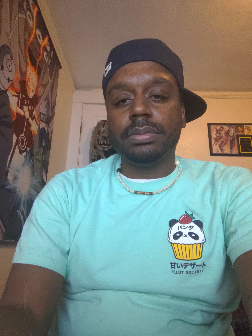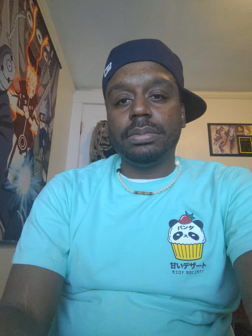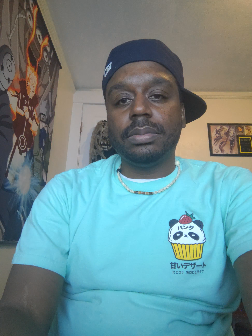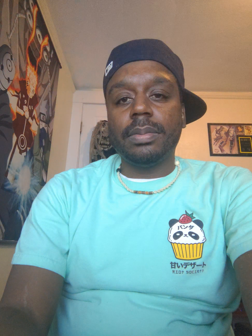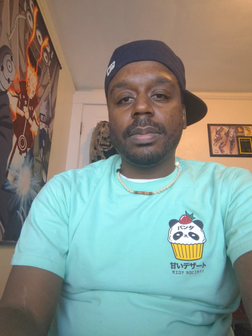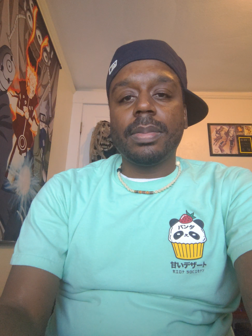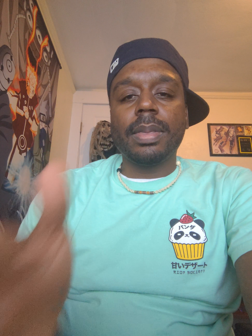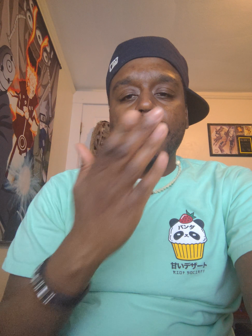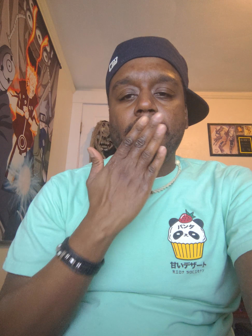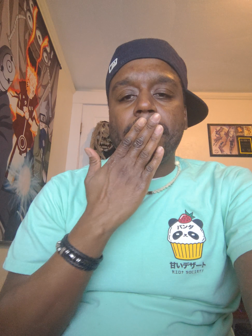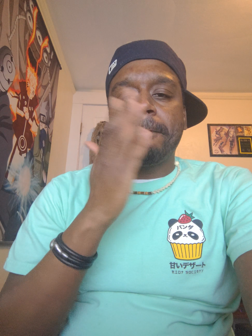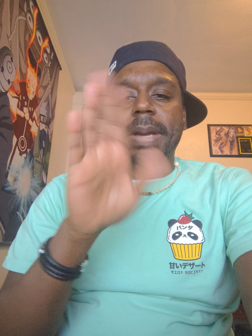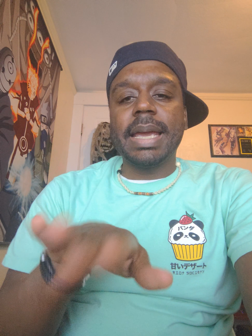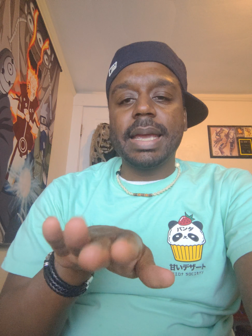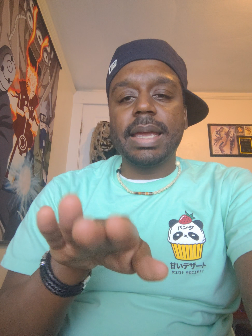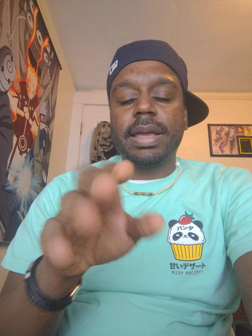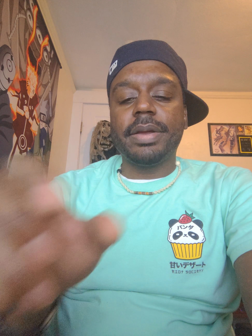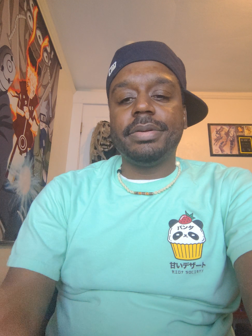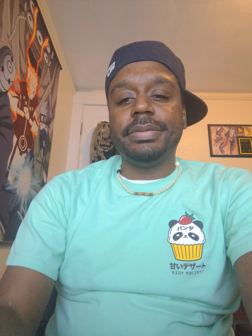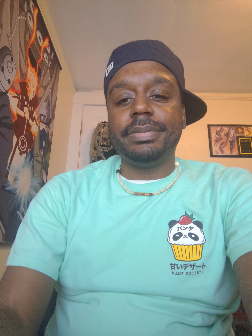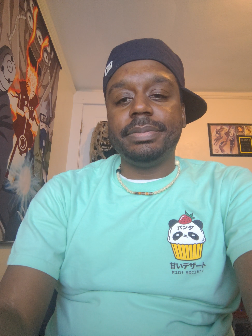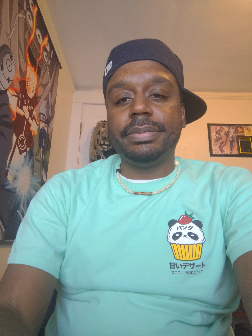bad